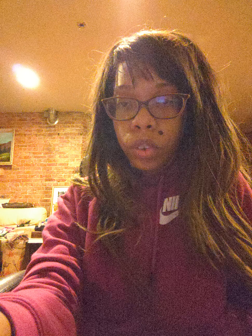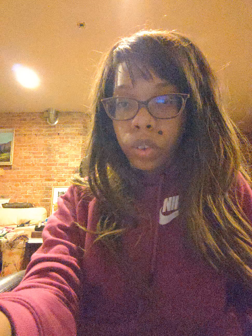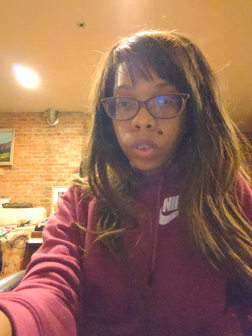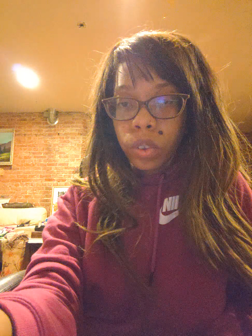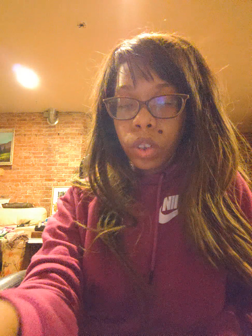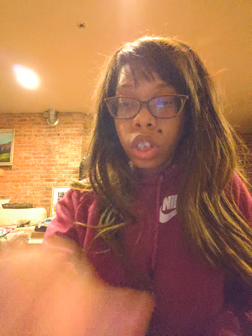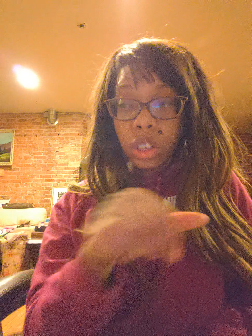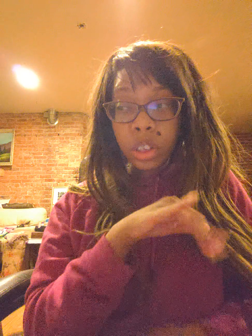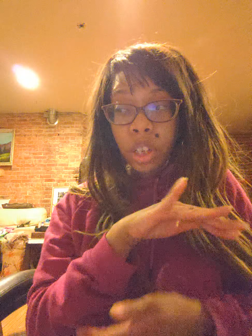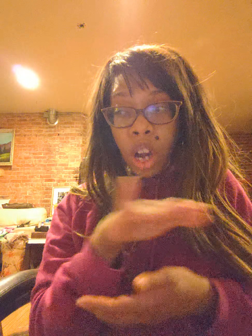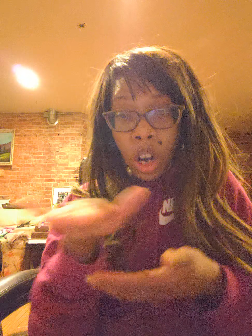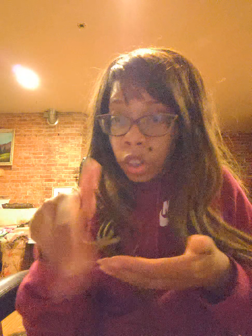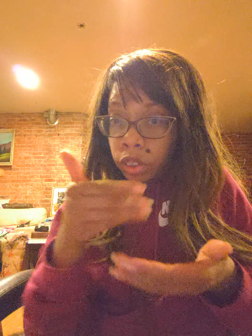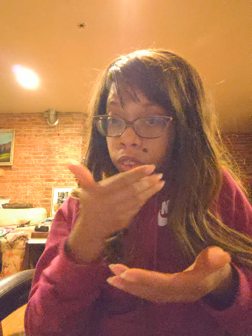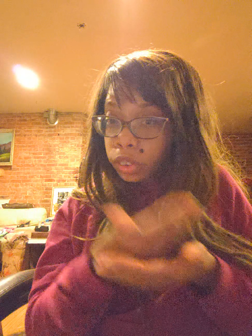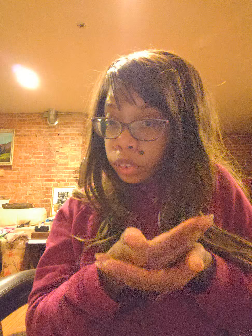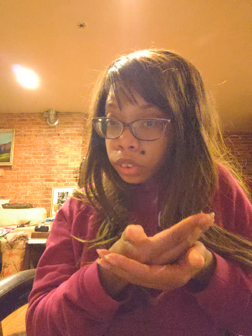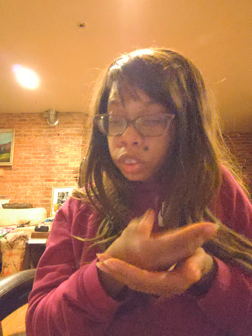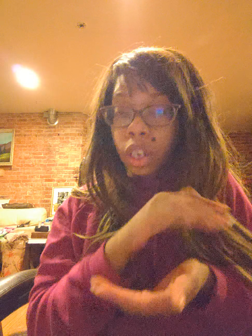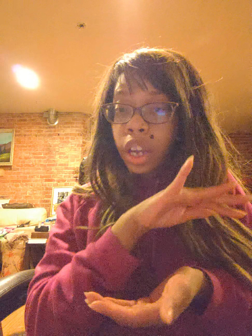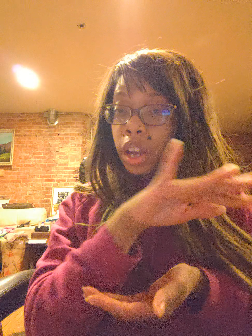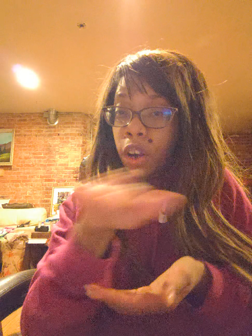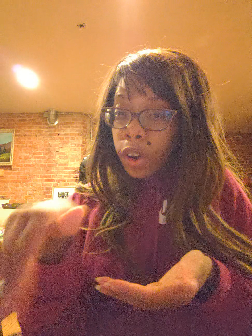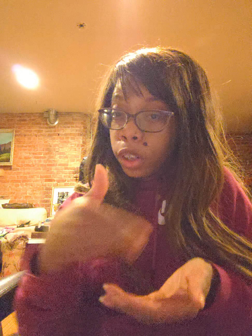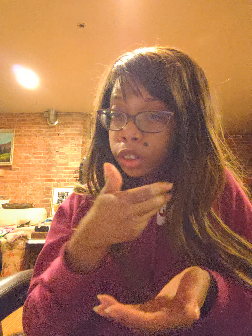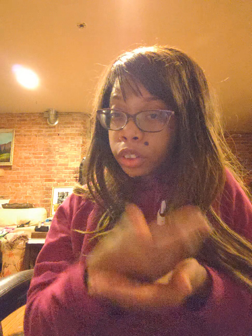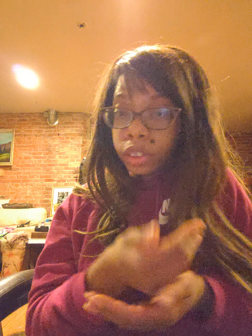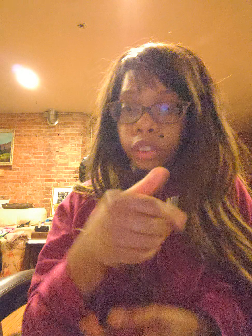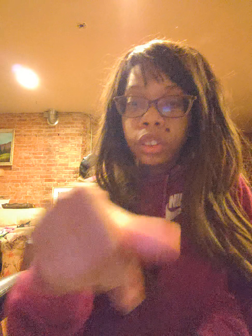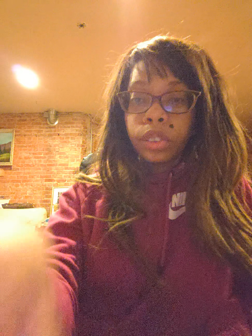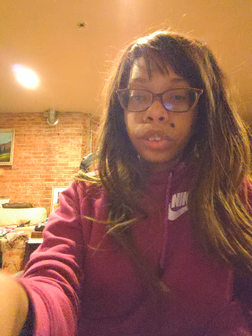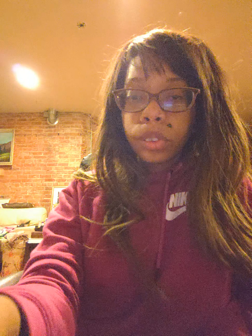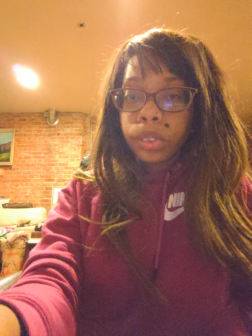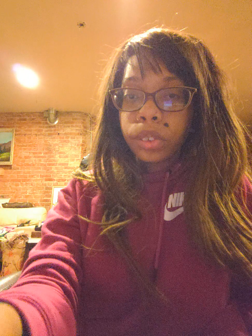all